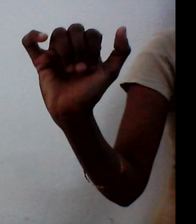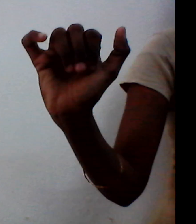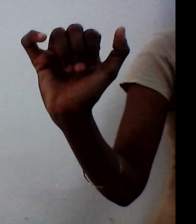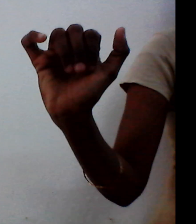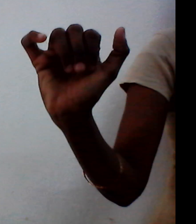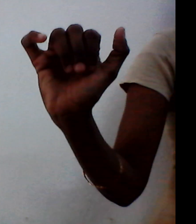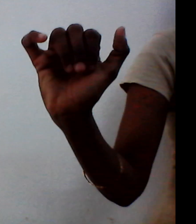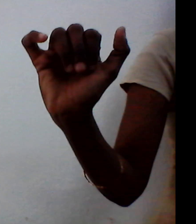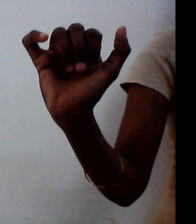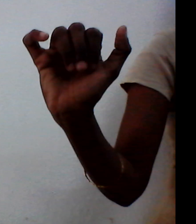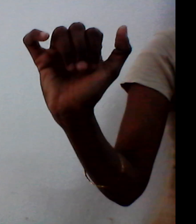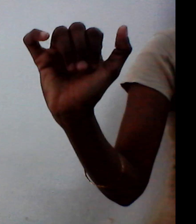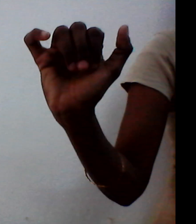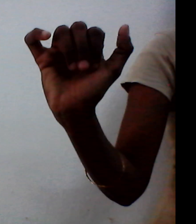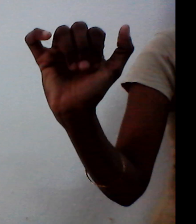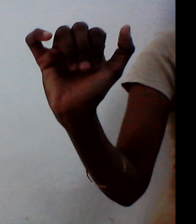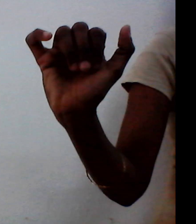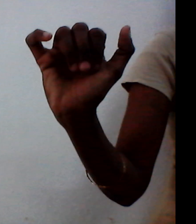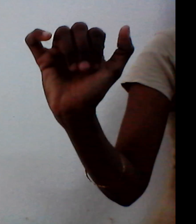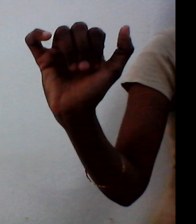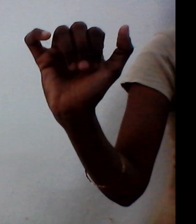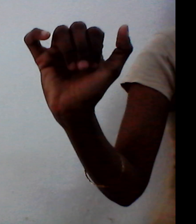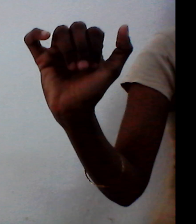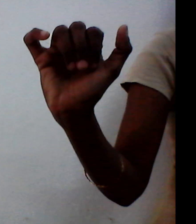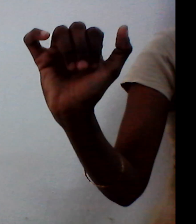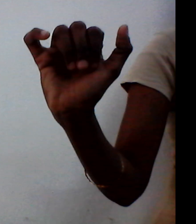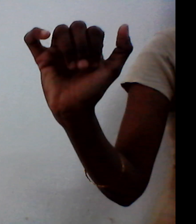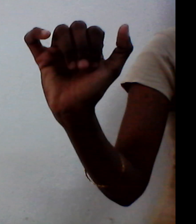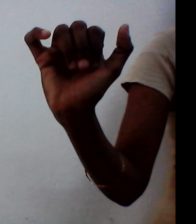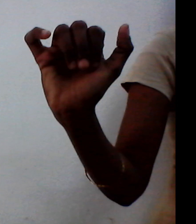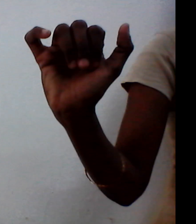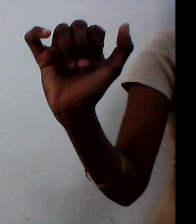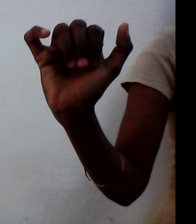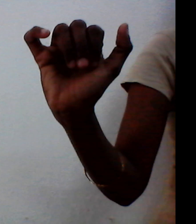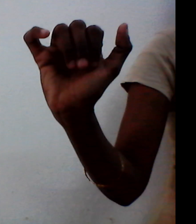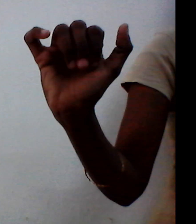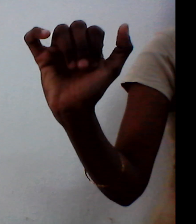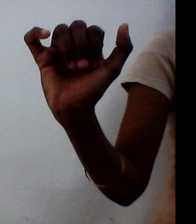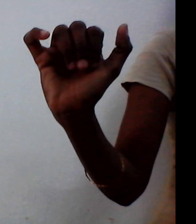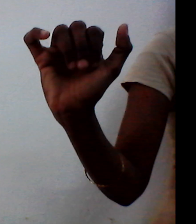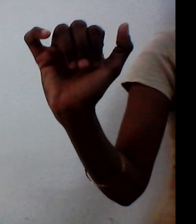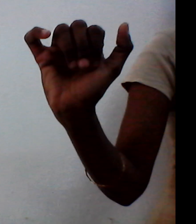ഋ